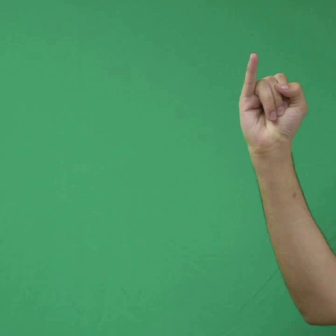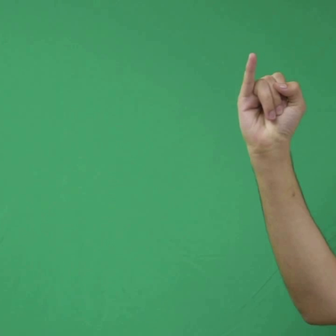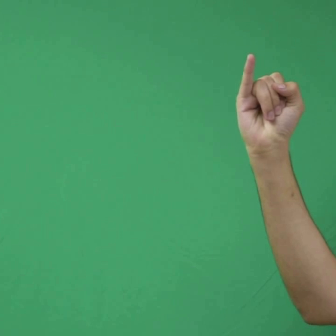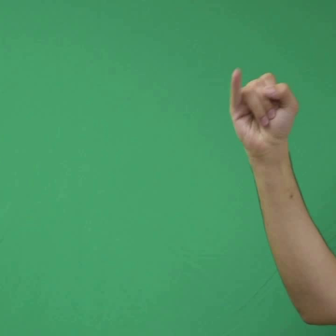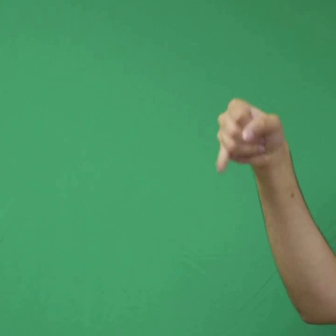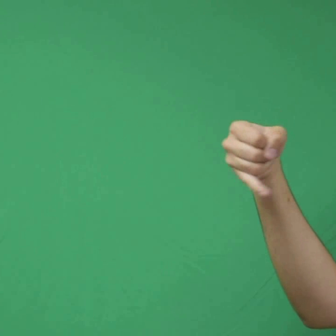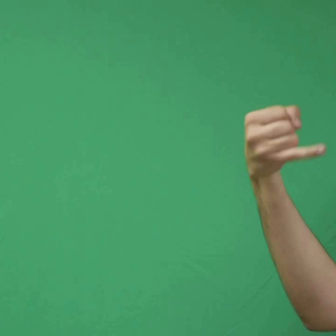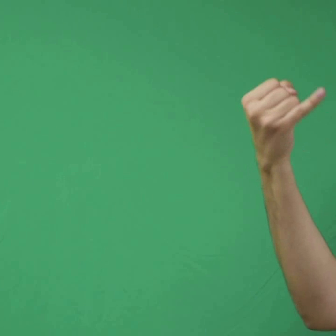J